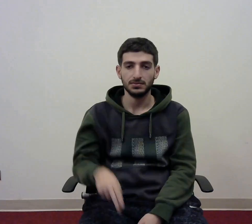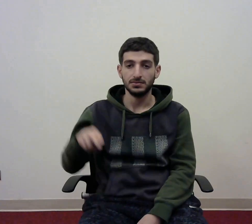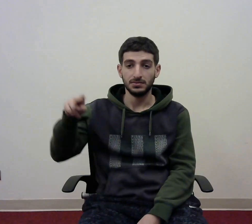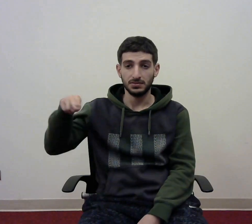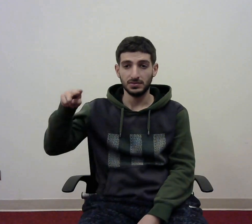D